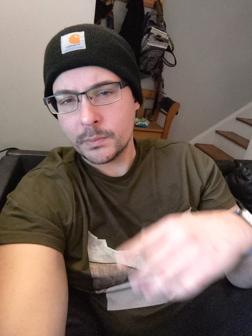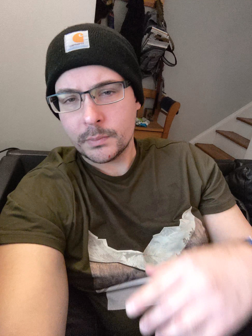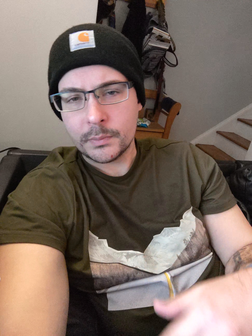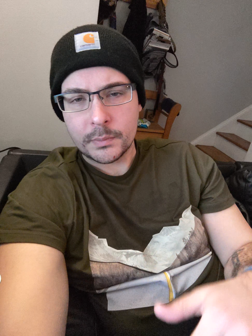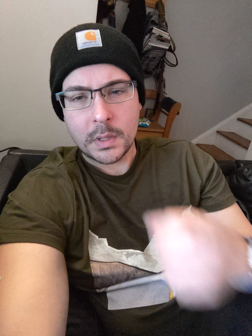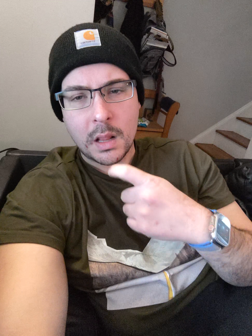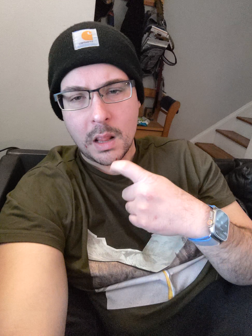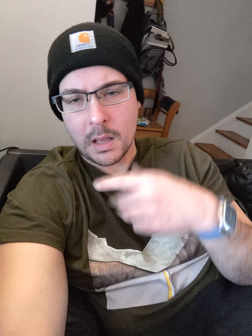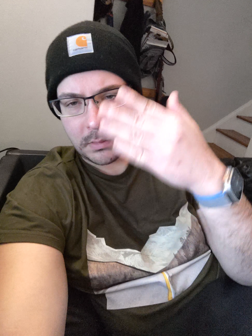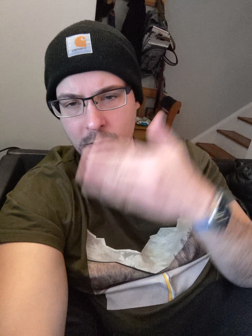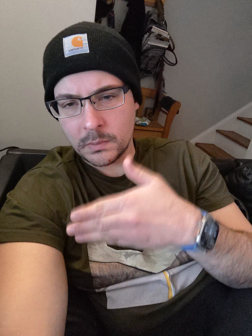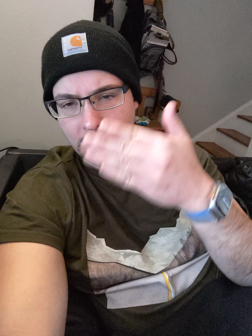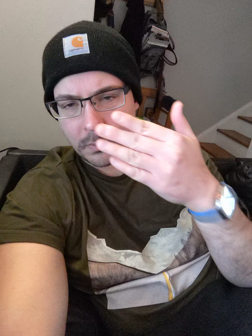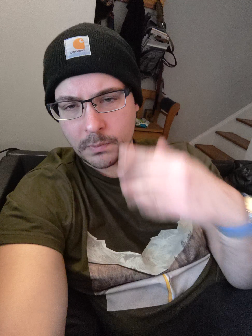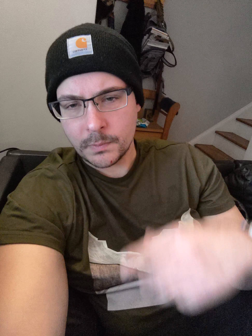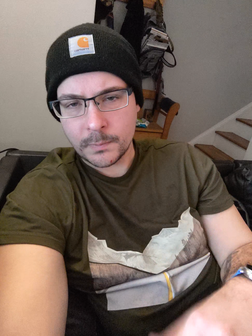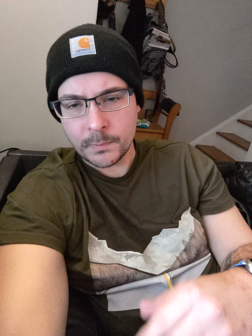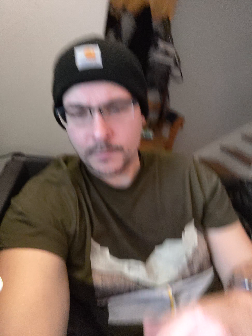window